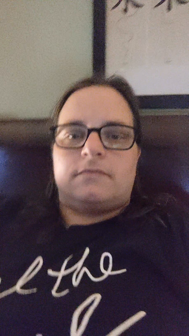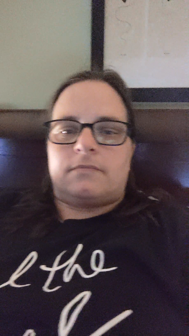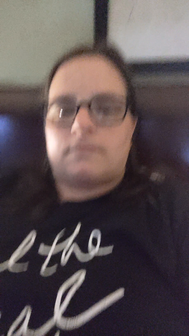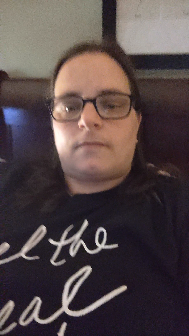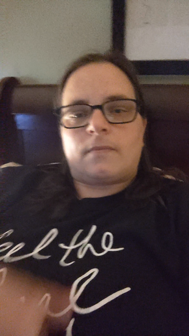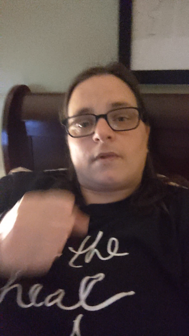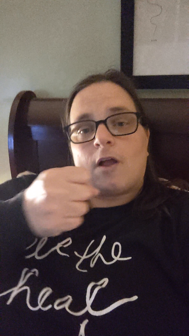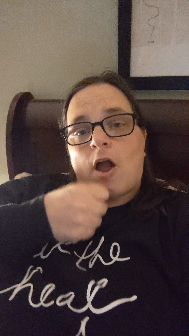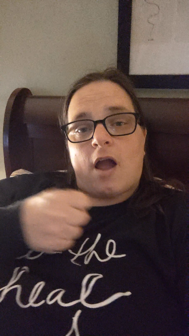coffee